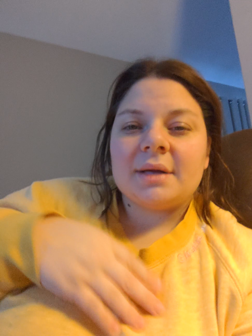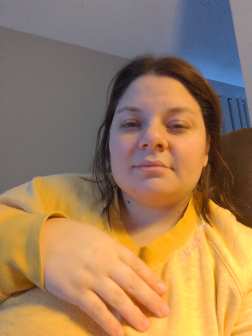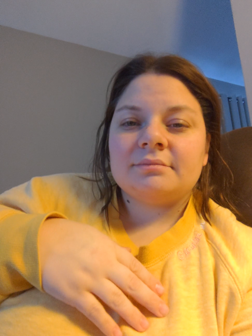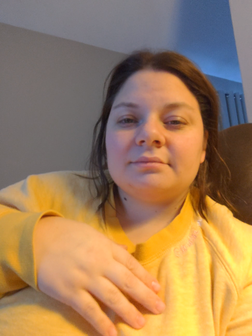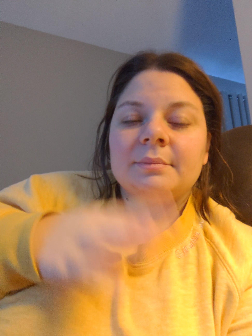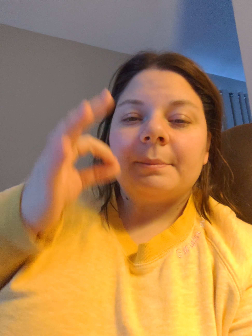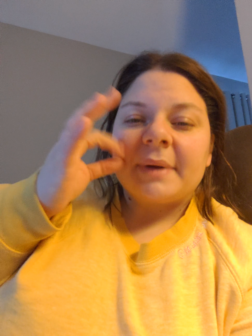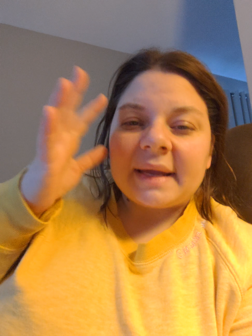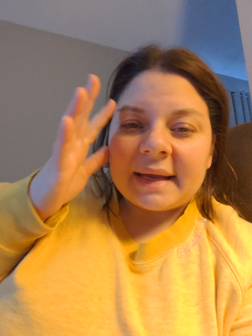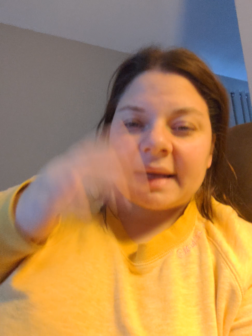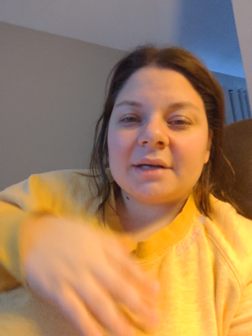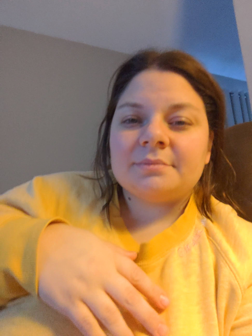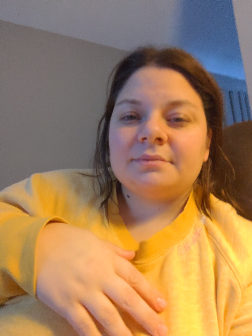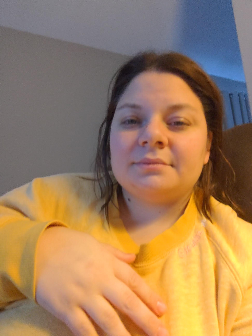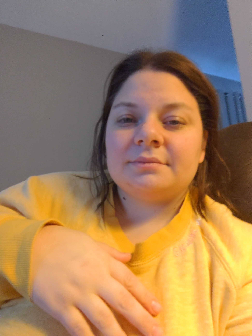bee